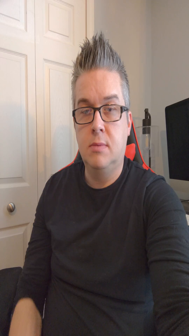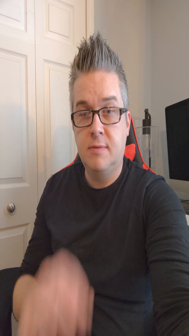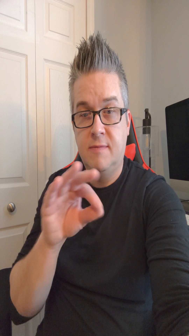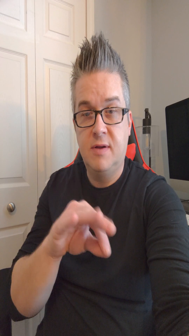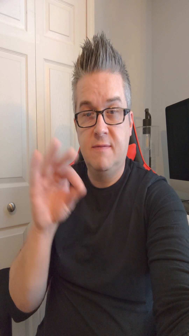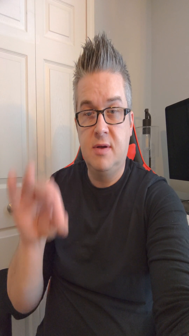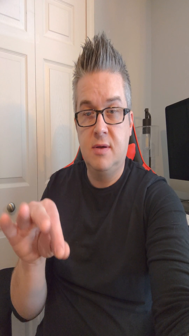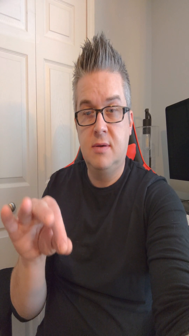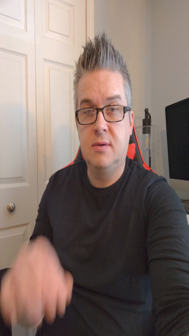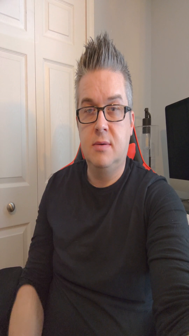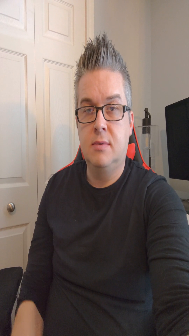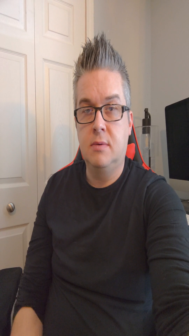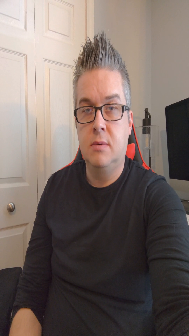french fries